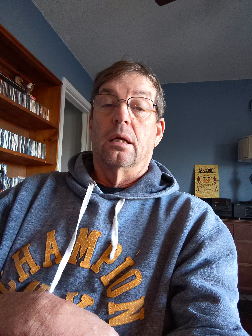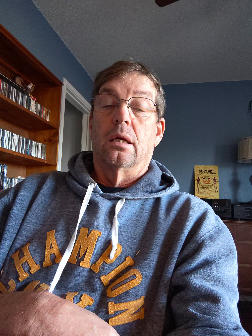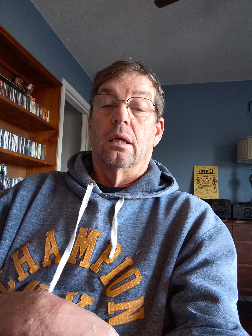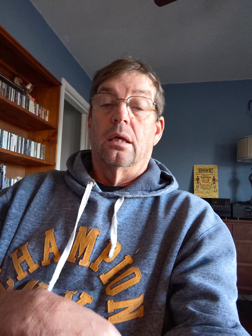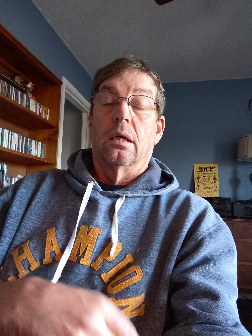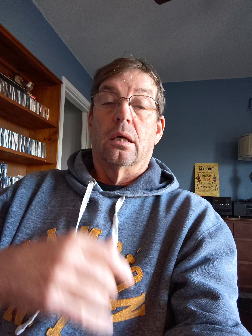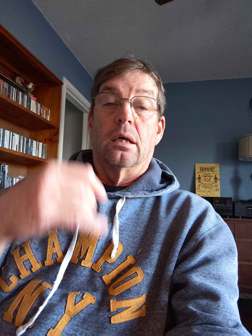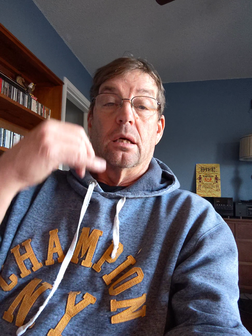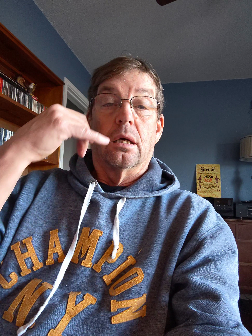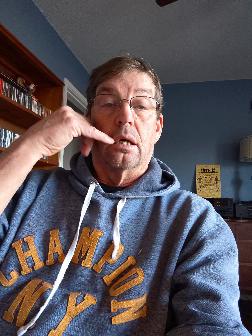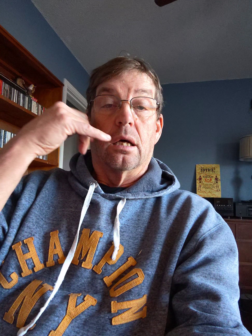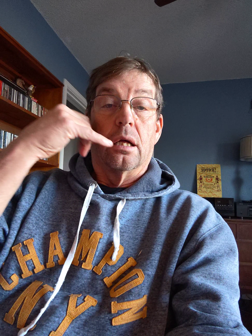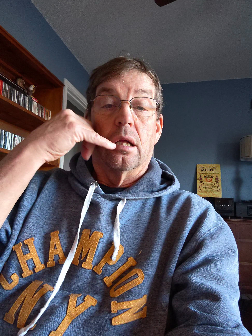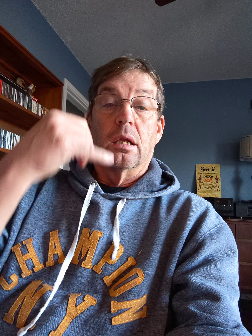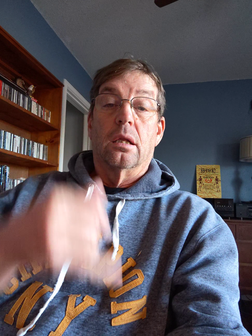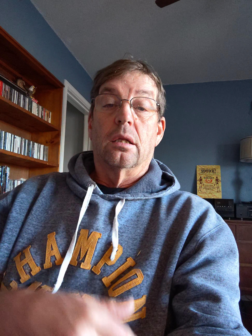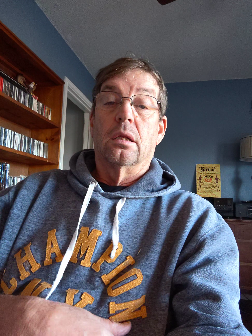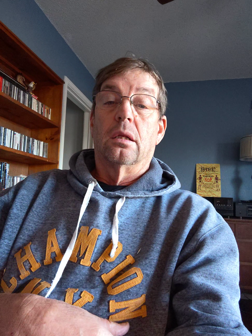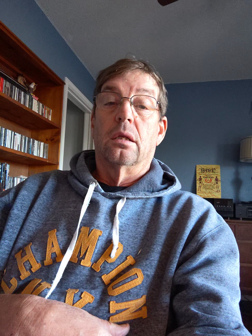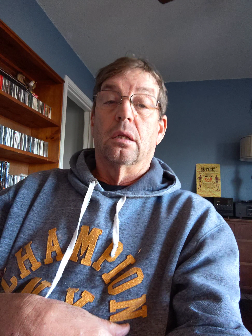call on the phone